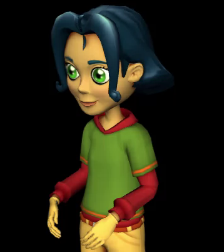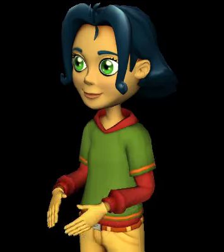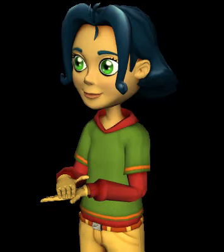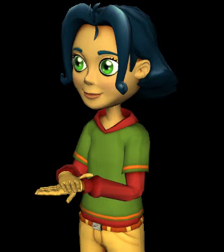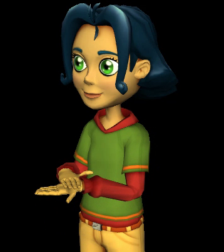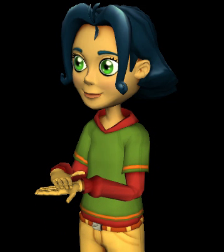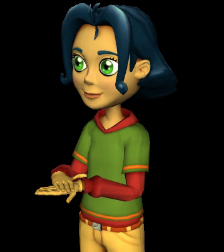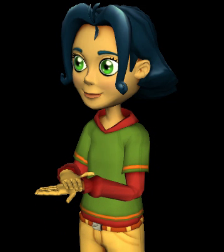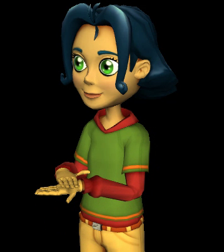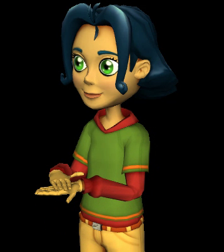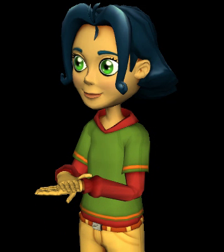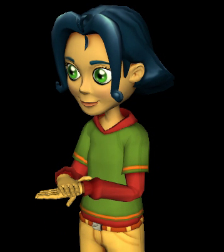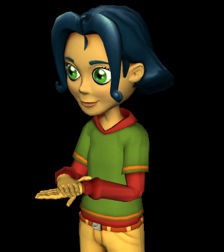يغفر